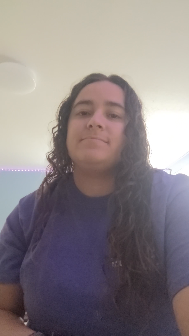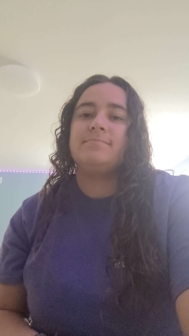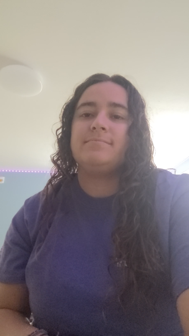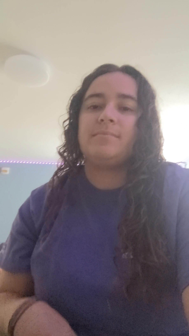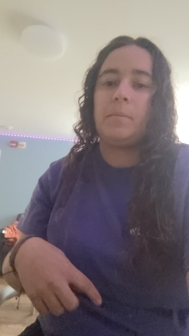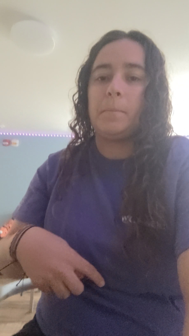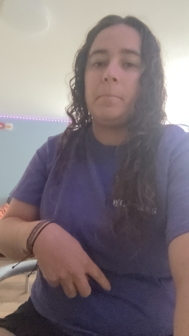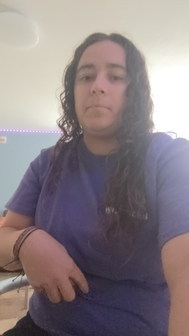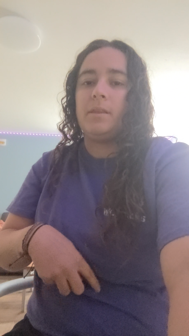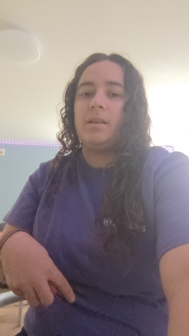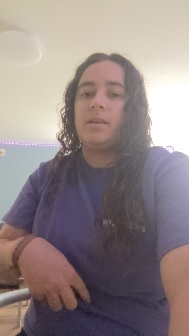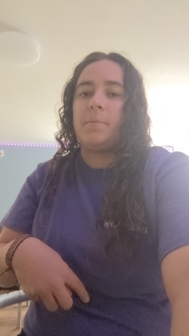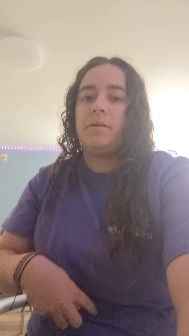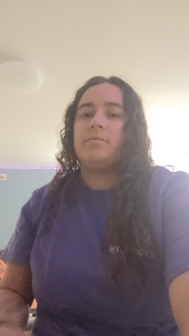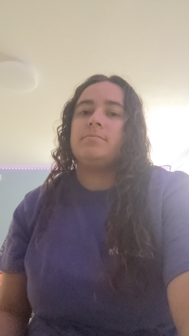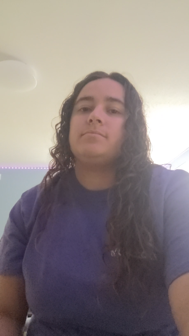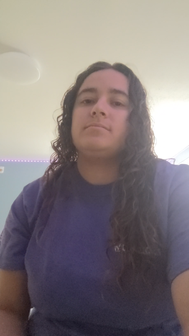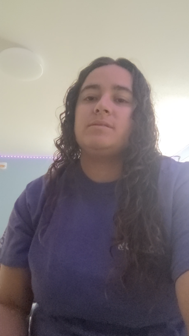belly button